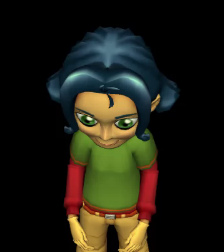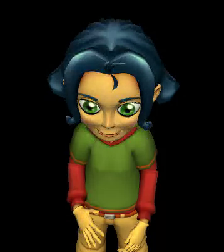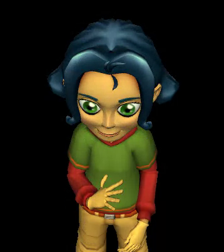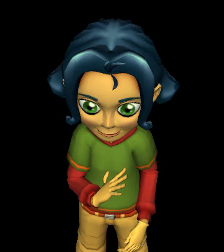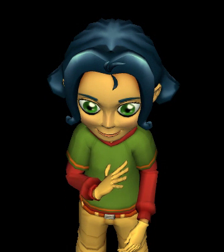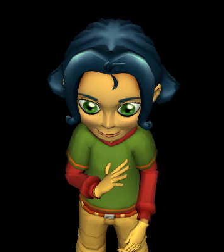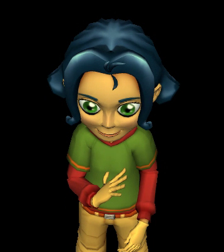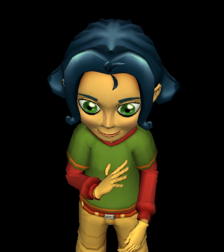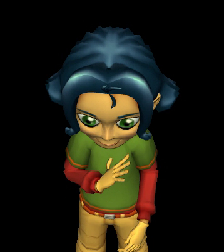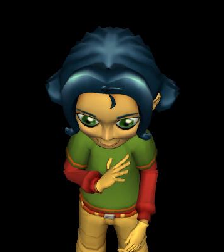يمتلك